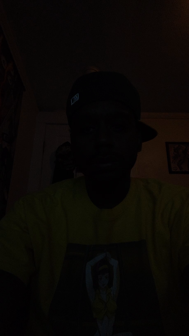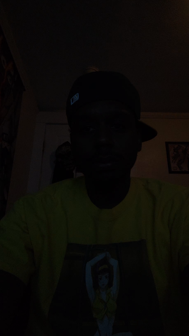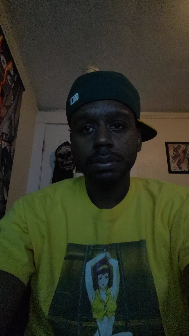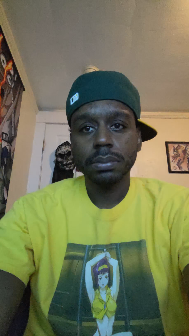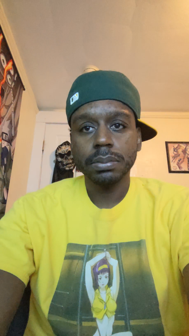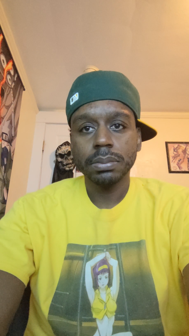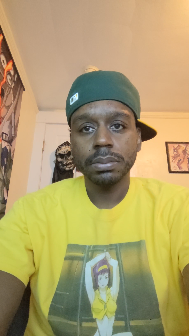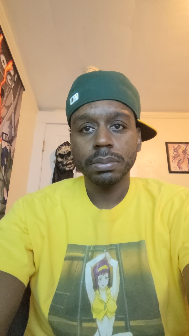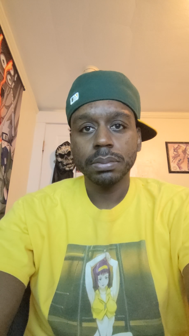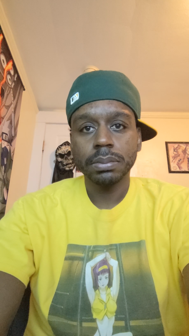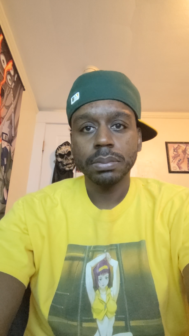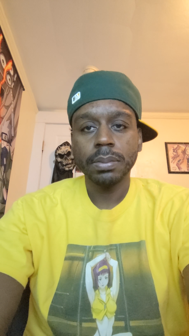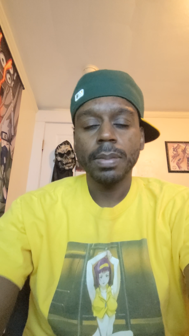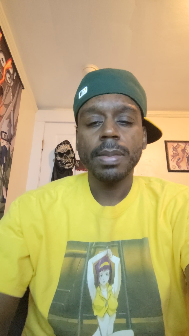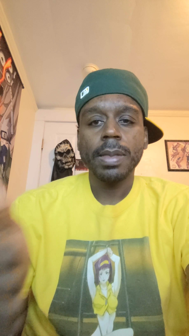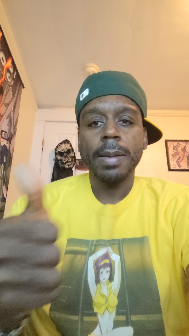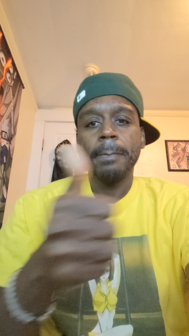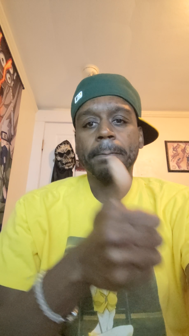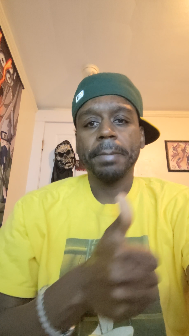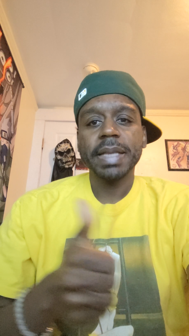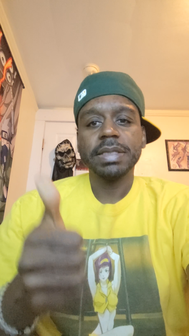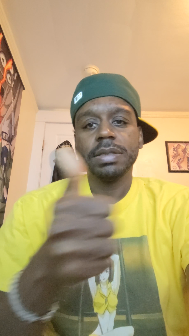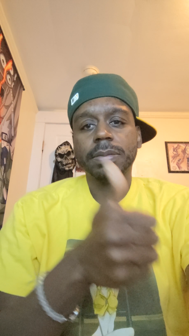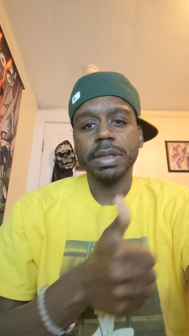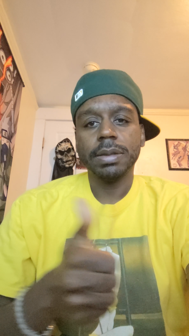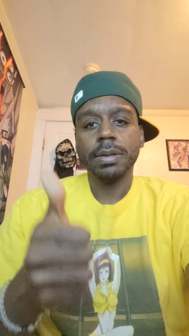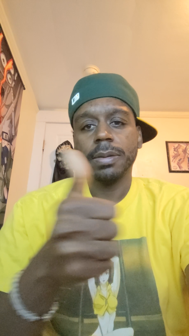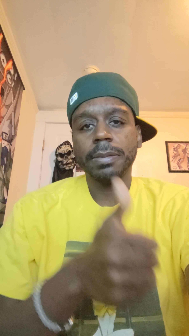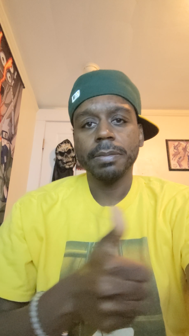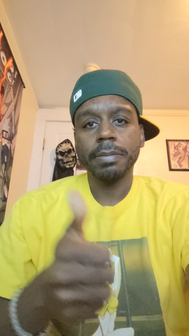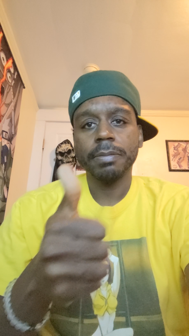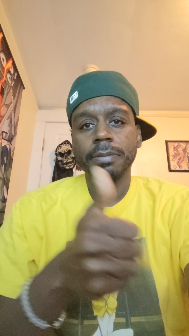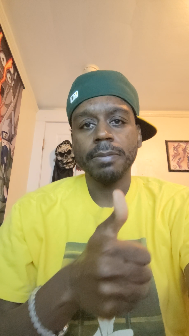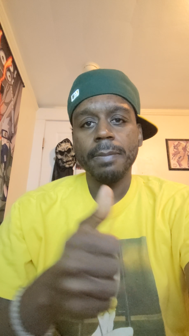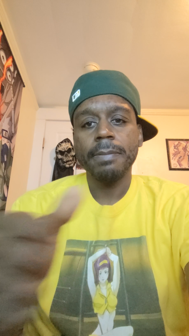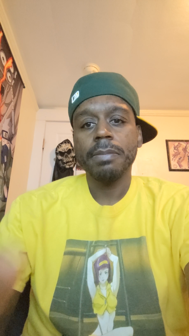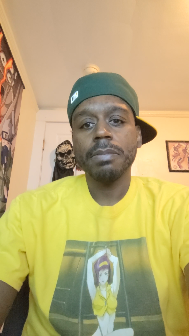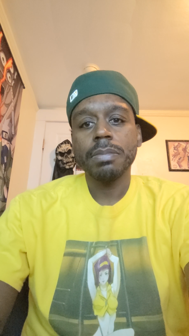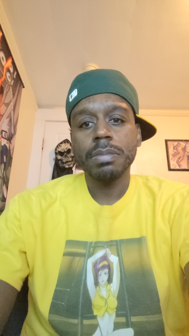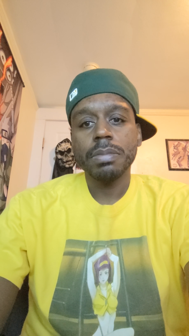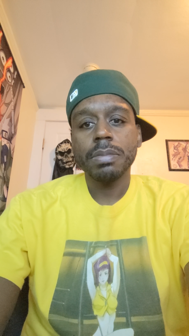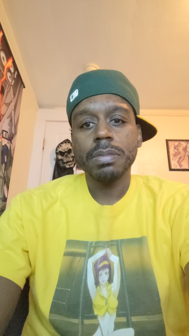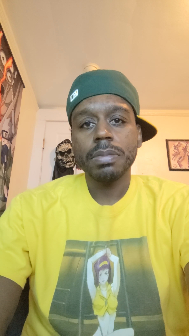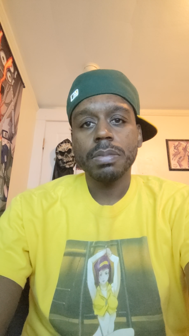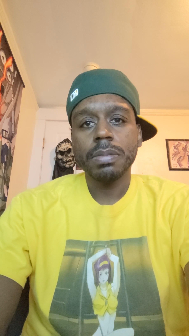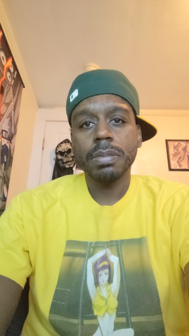basement